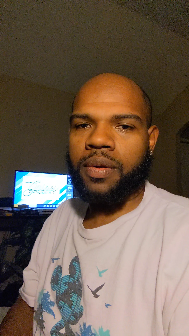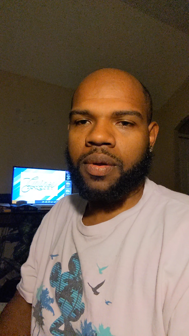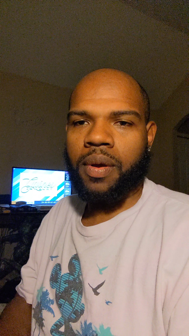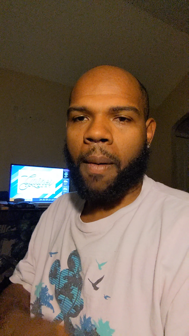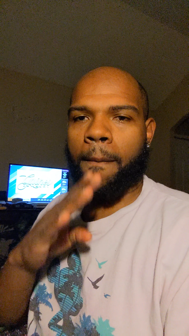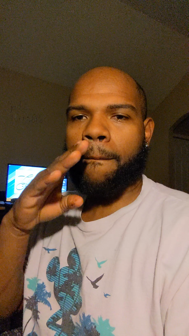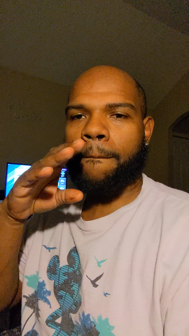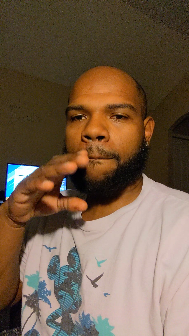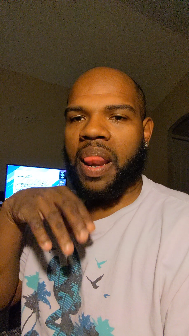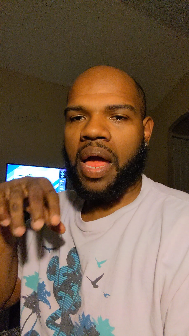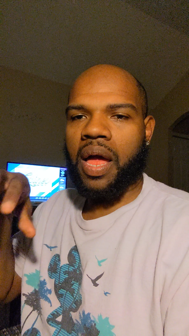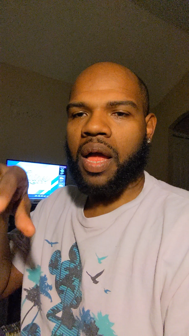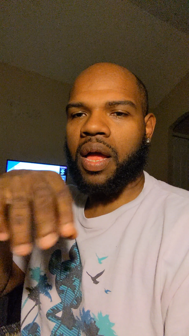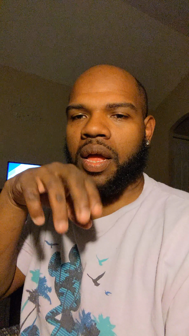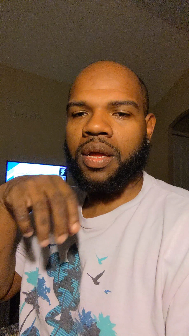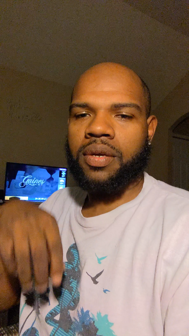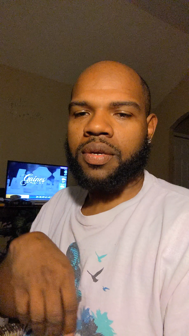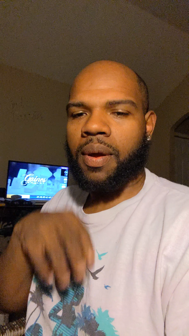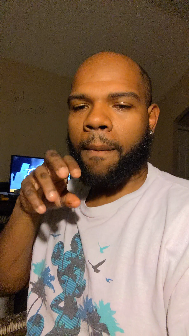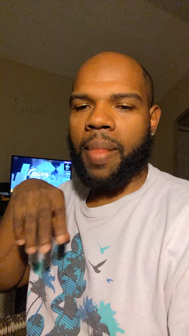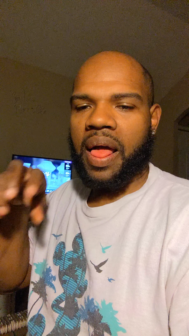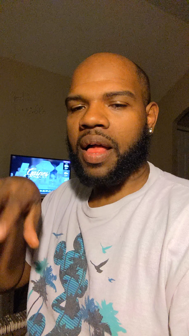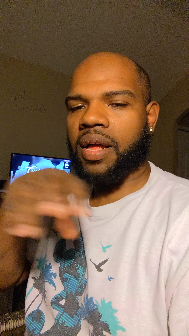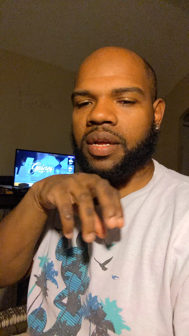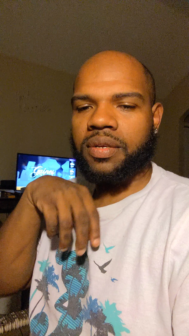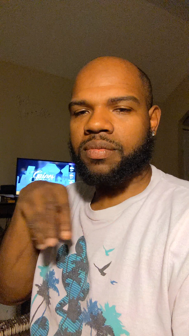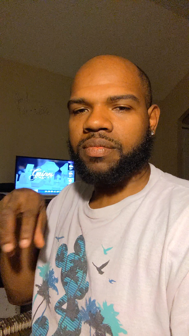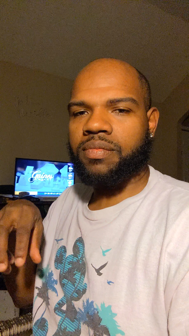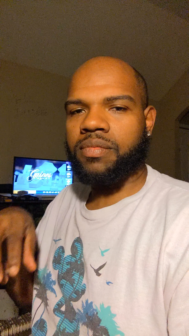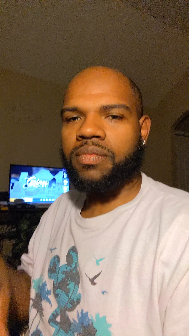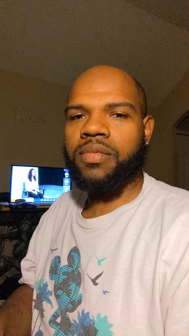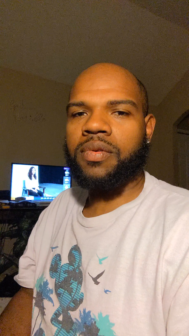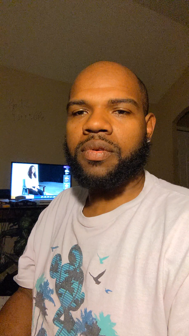block